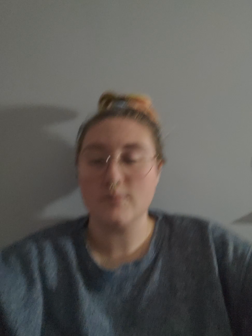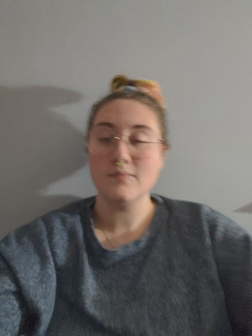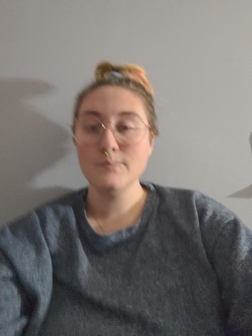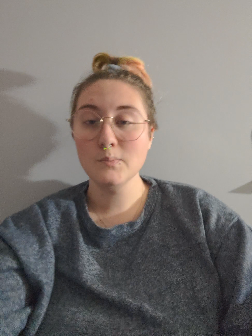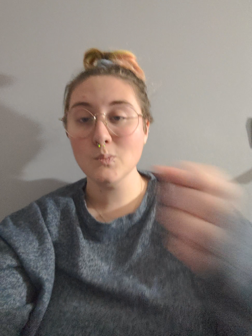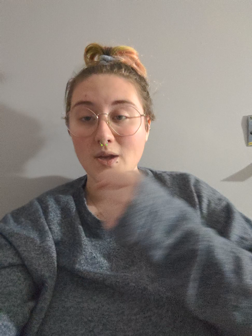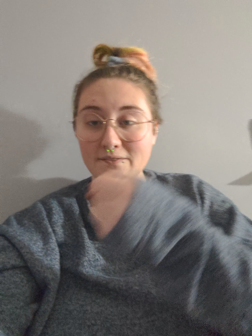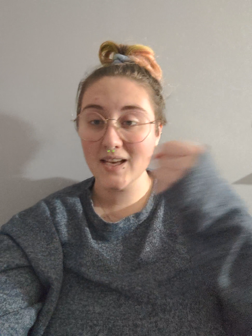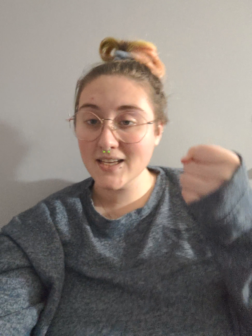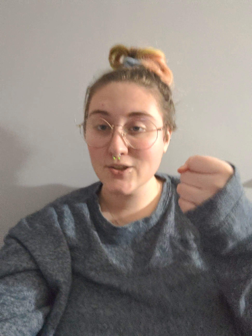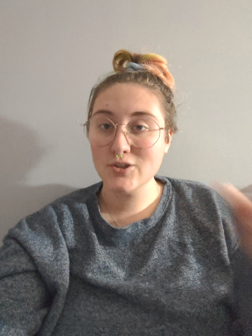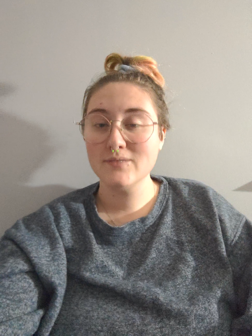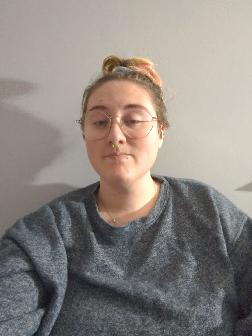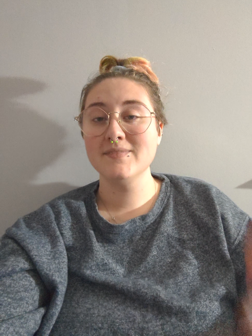refrigerator